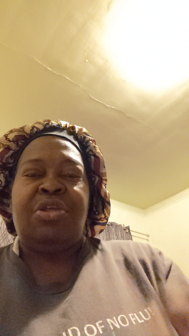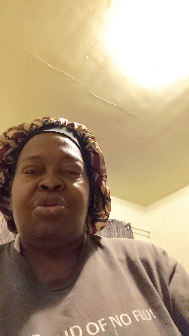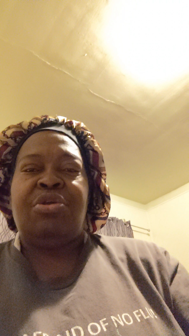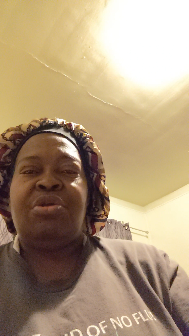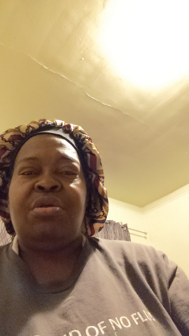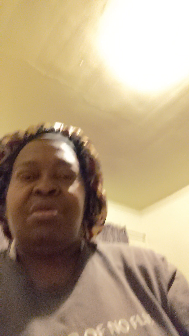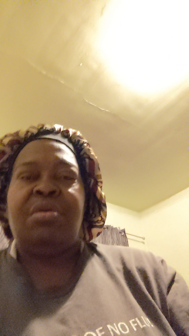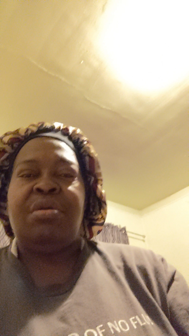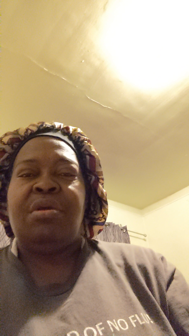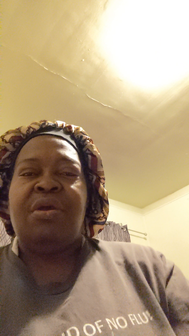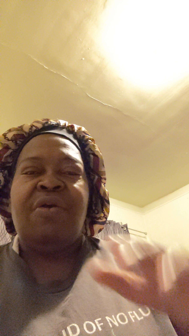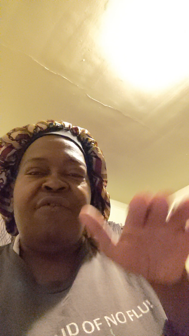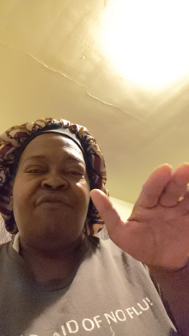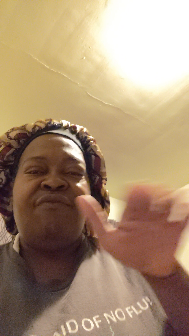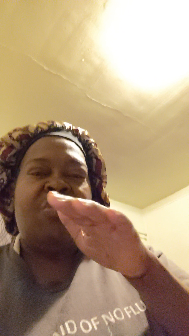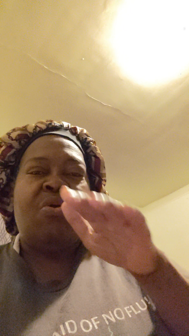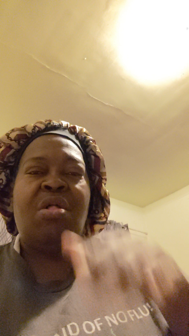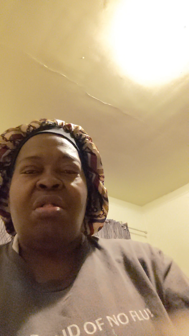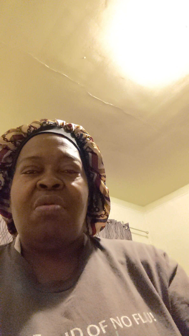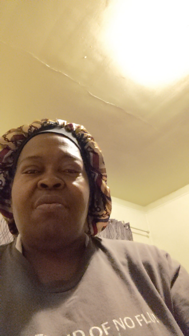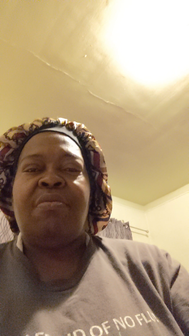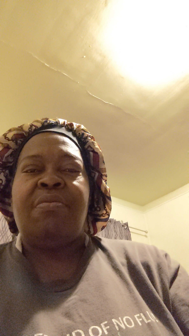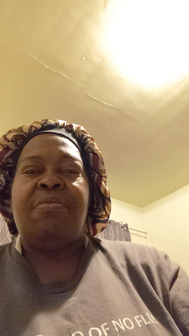full